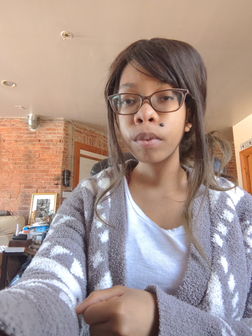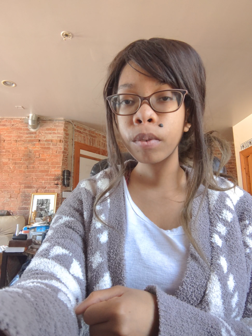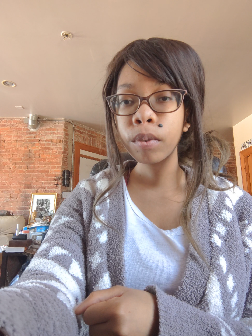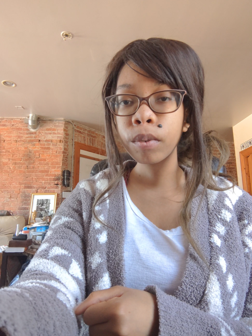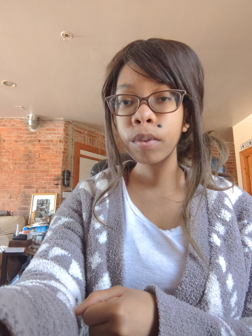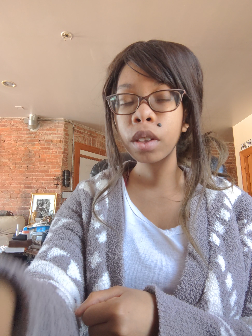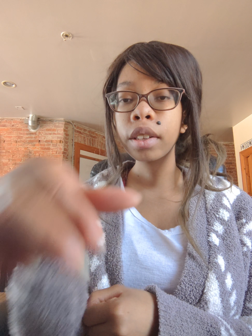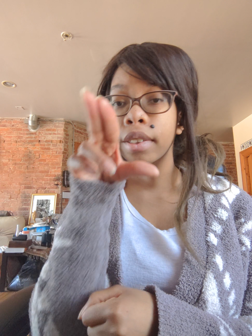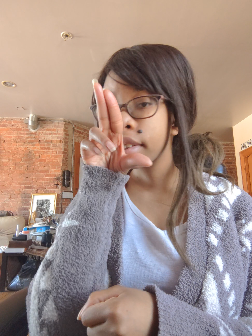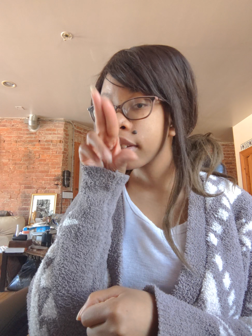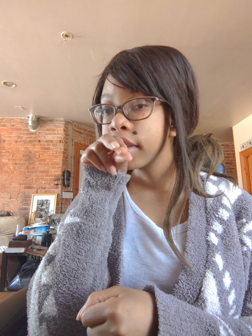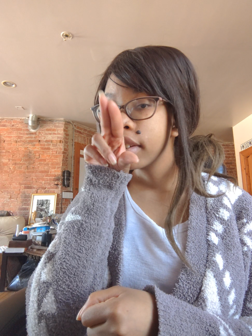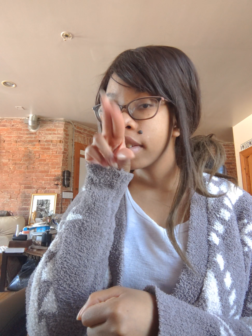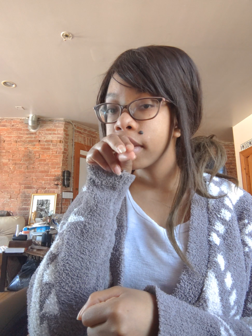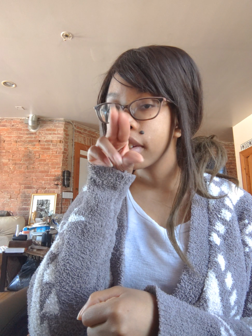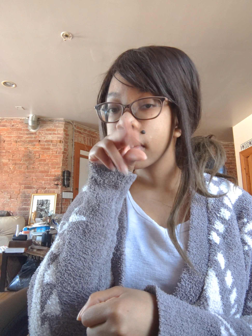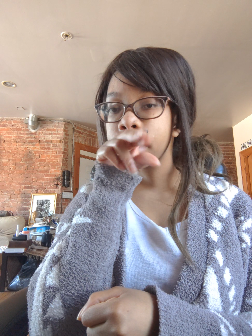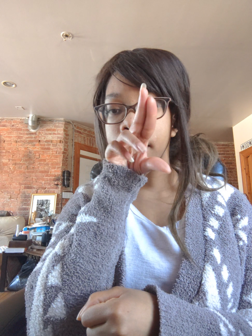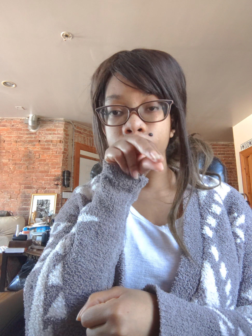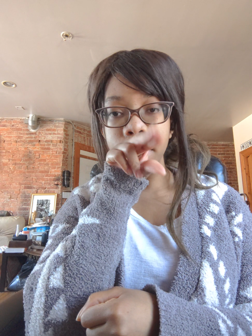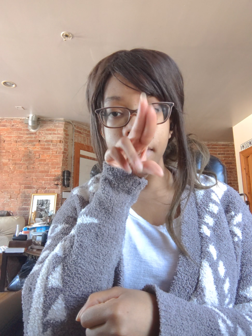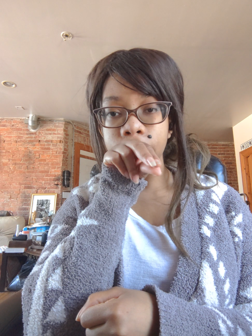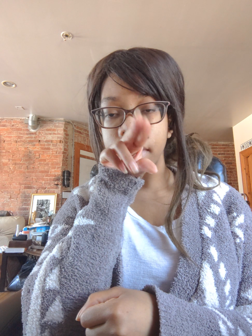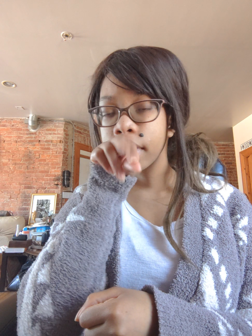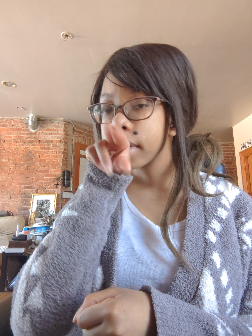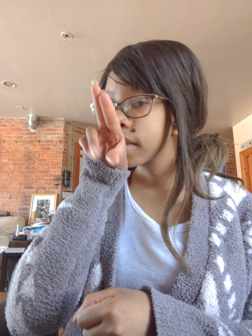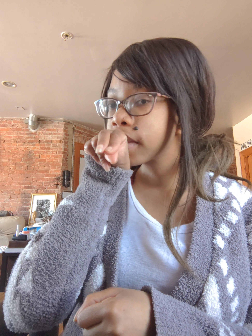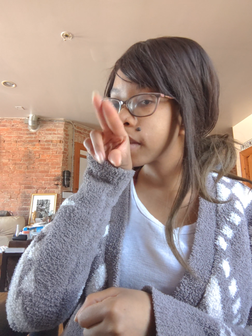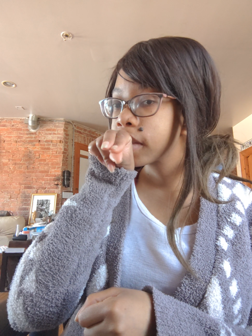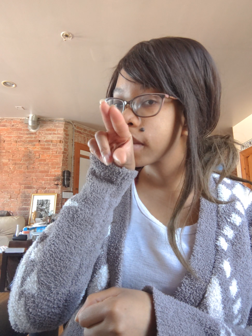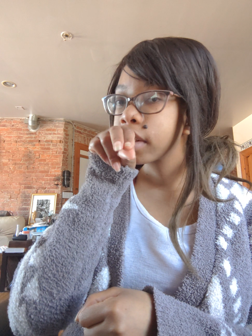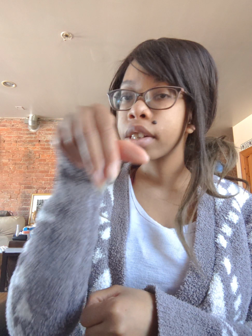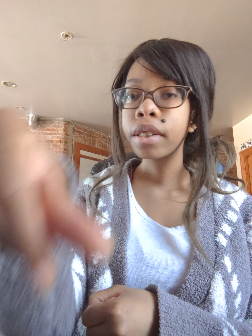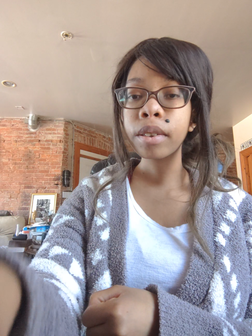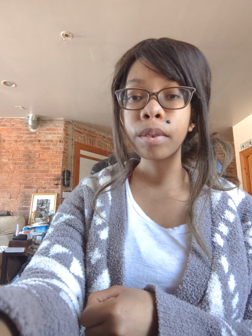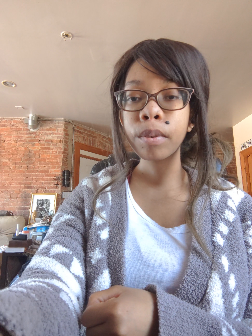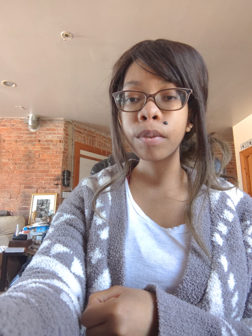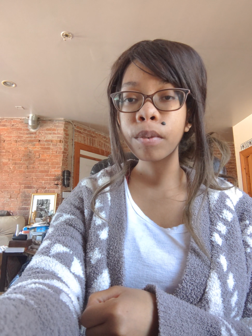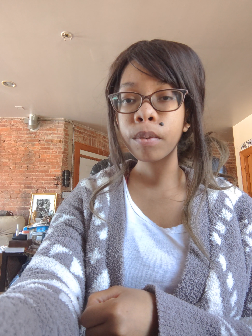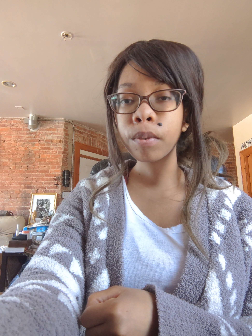duck